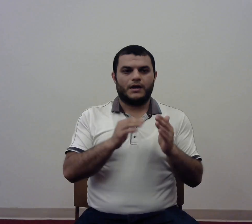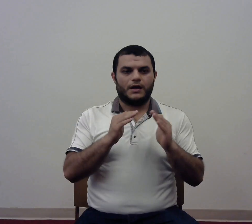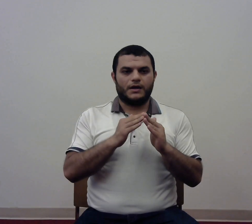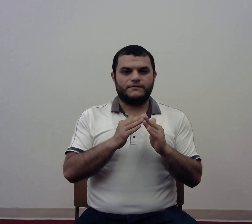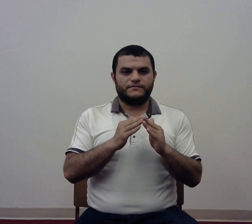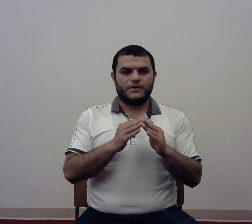ev